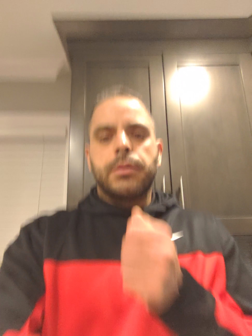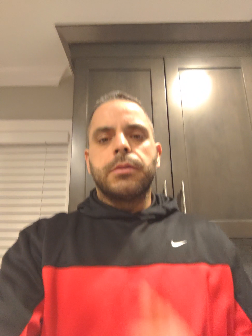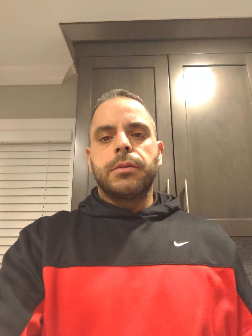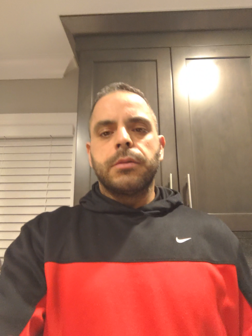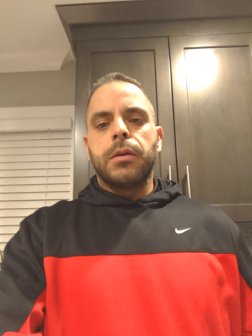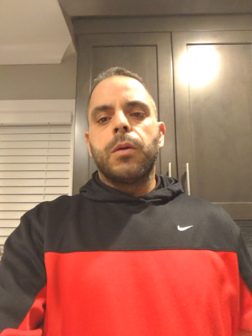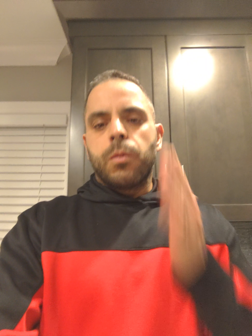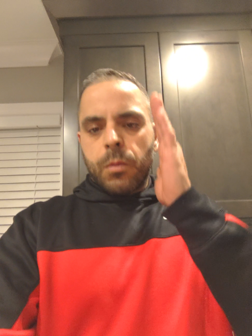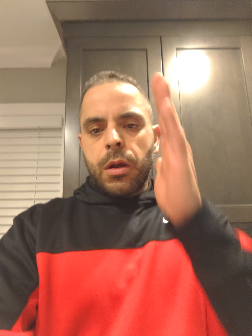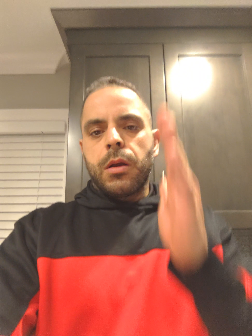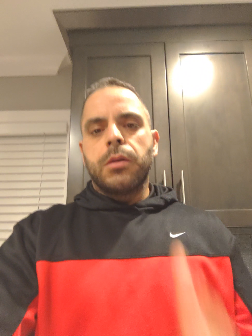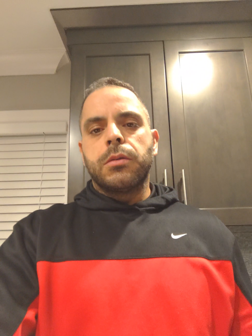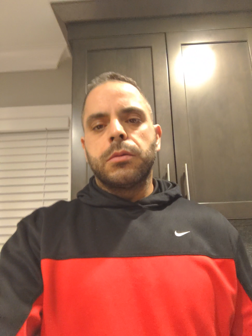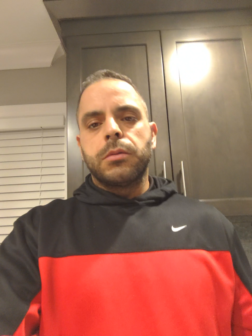will